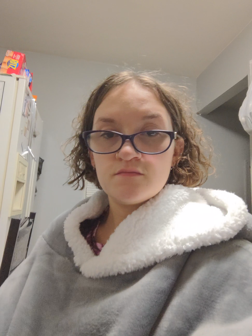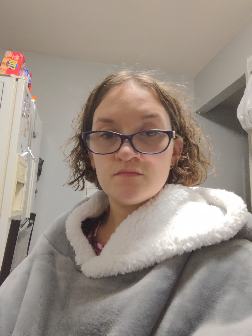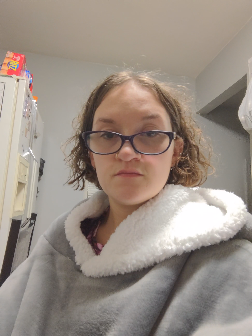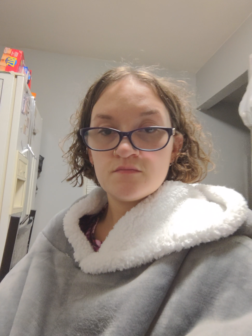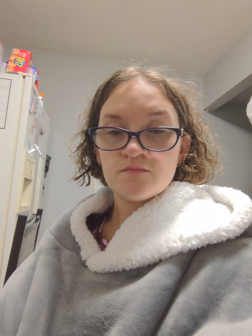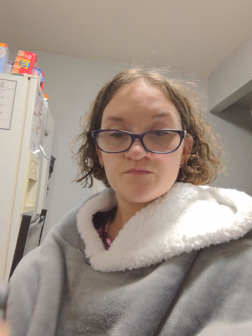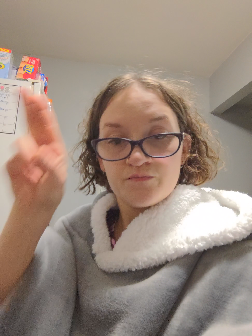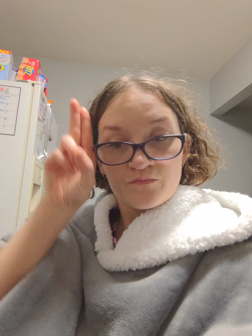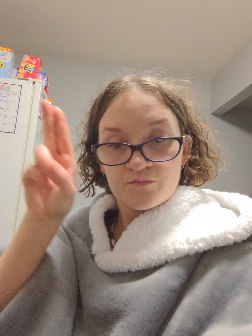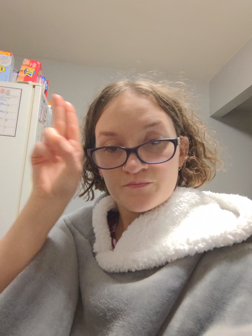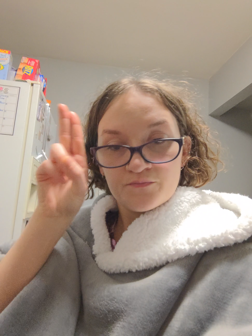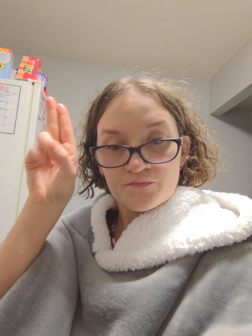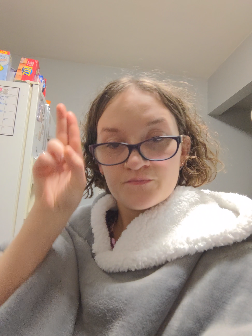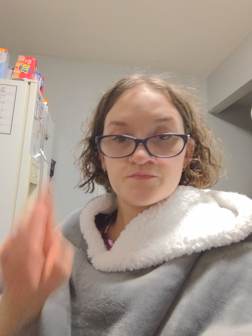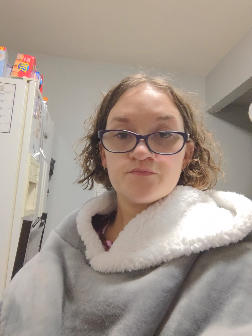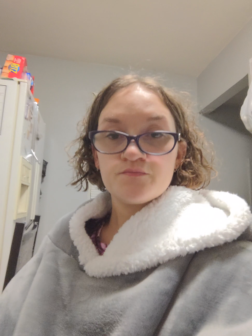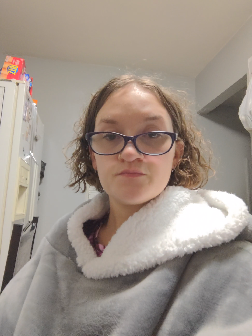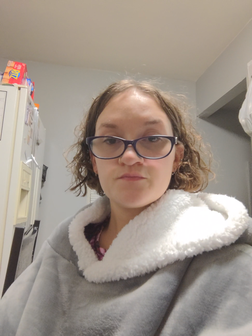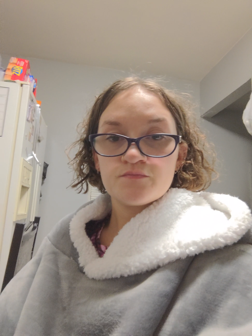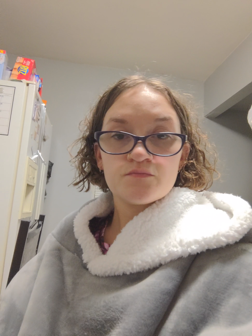uncle